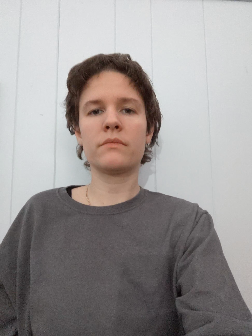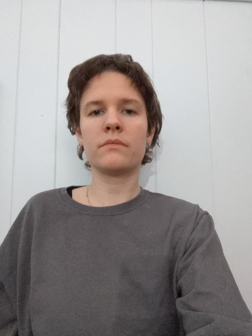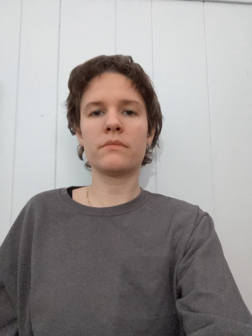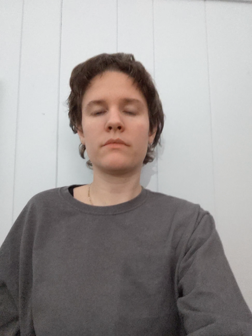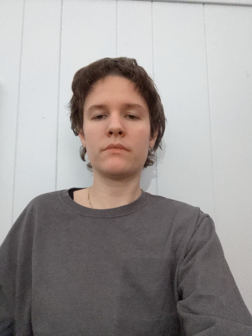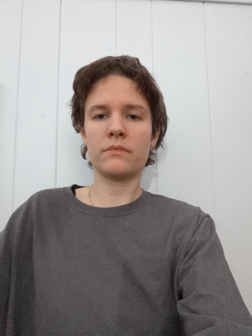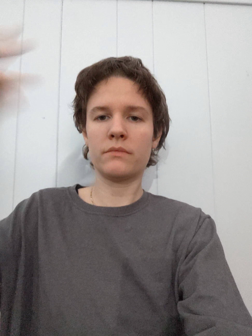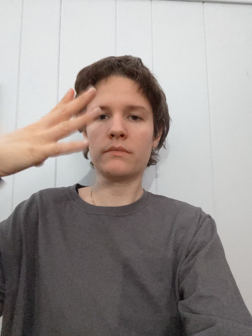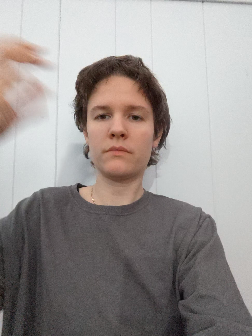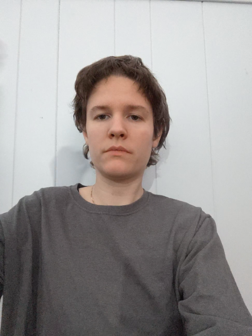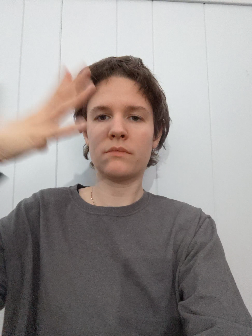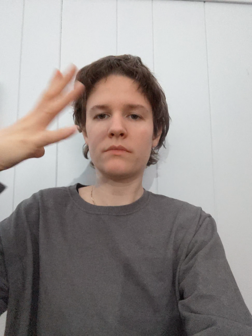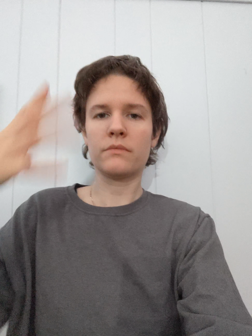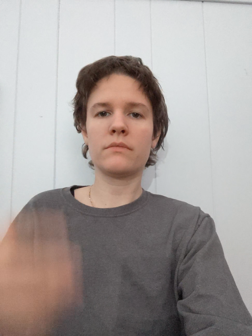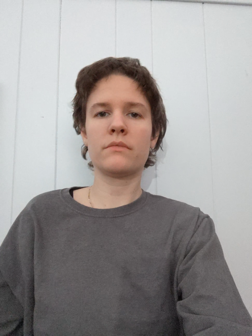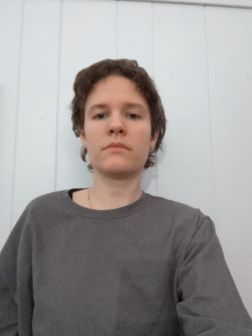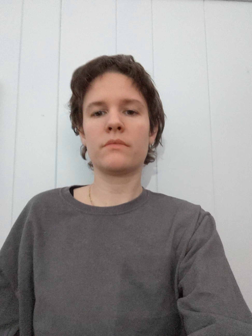shower